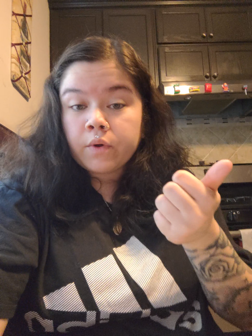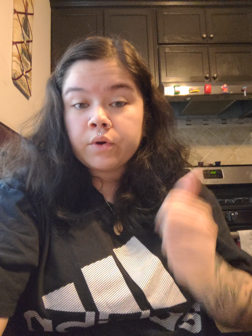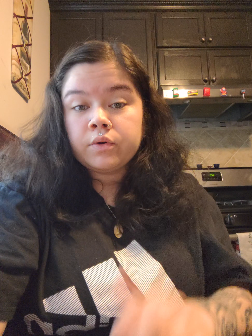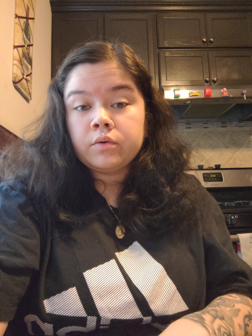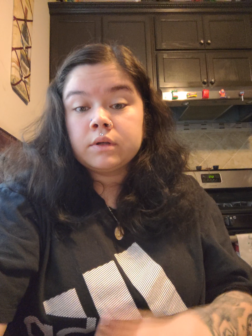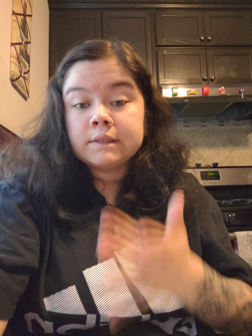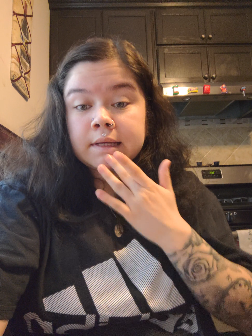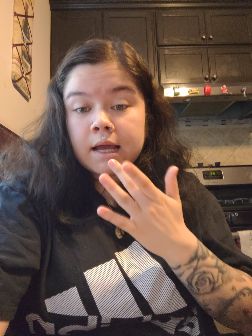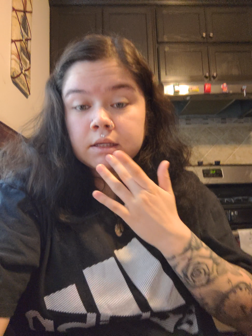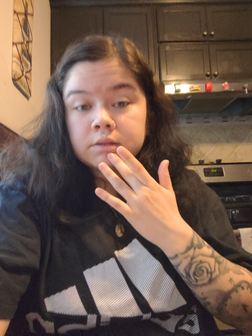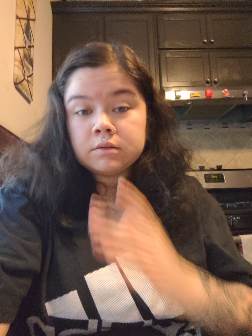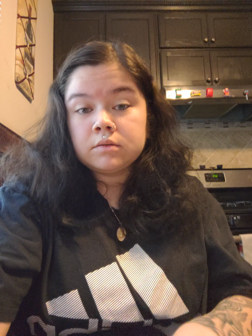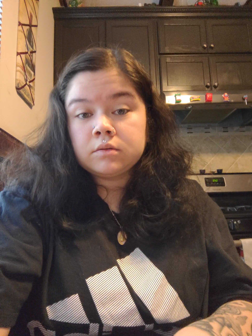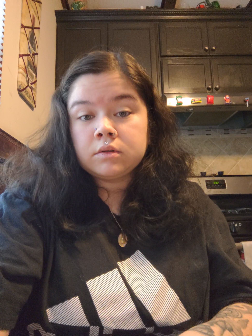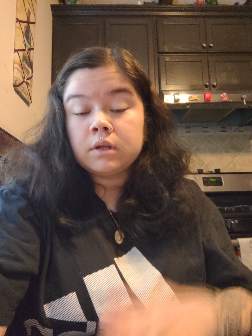taste